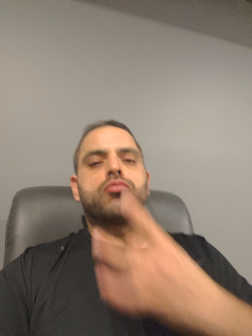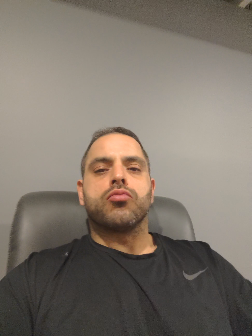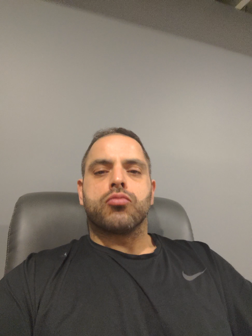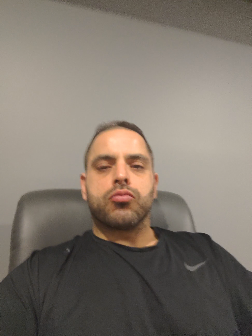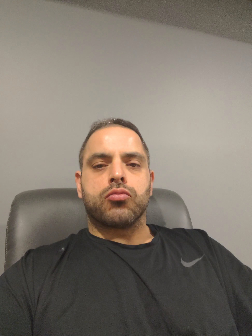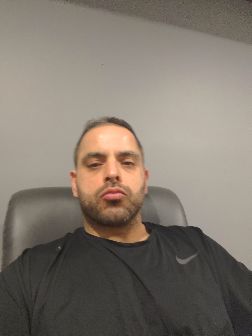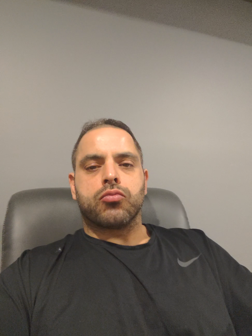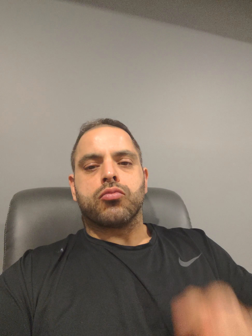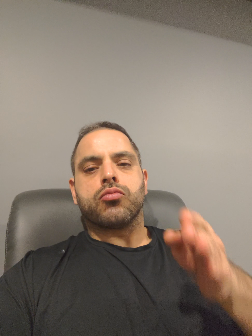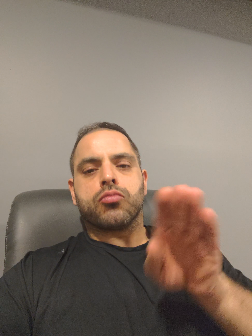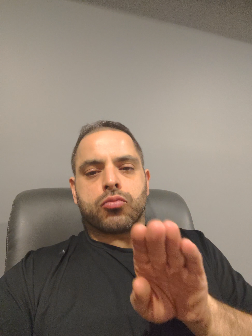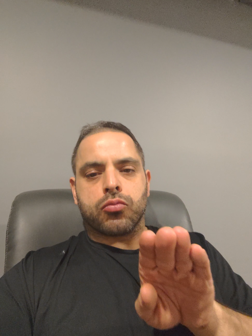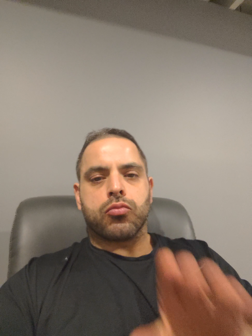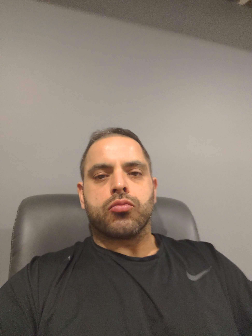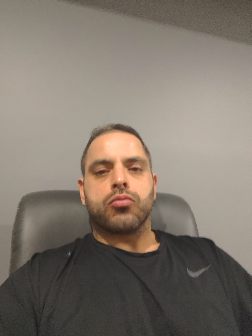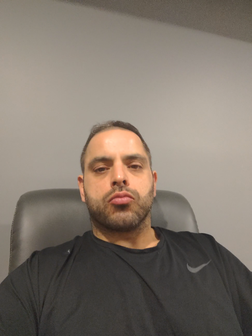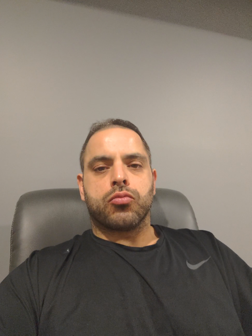close